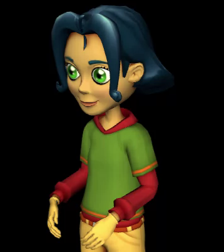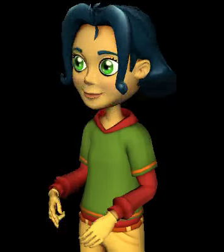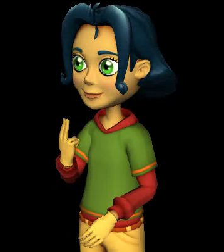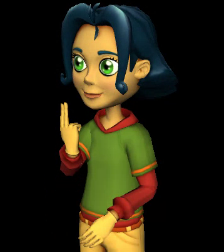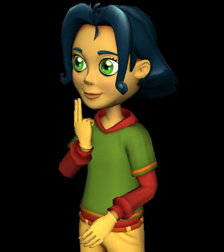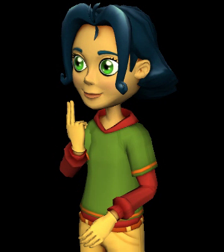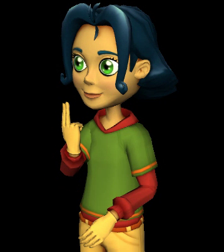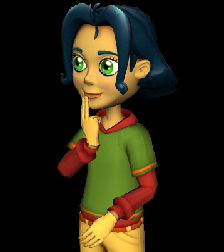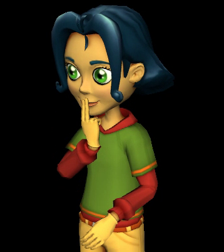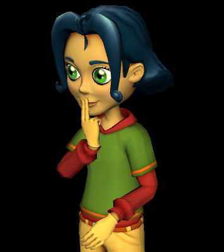سيجارة